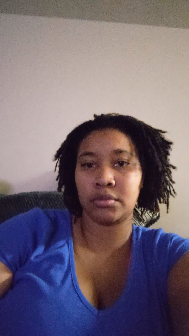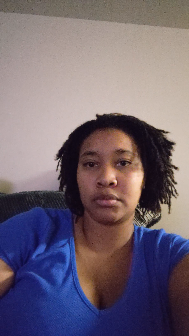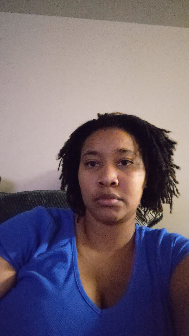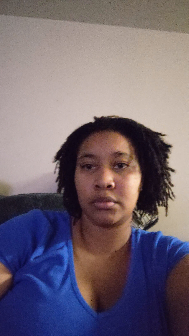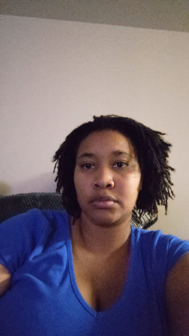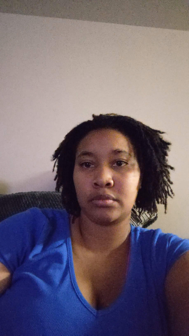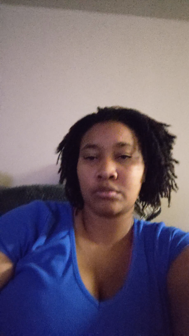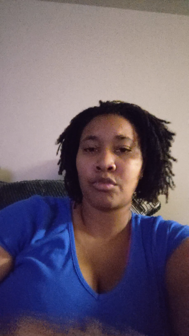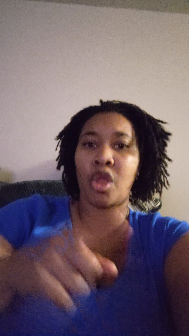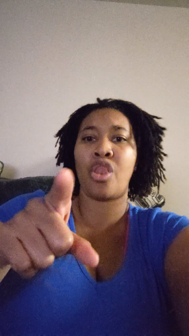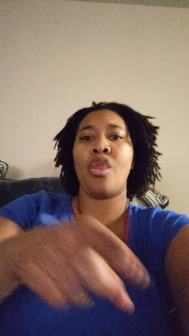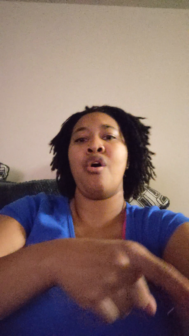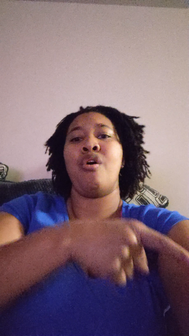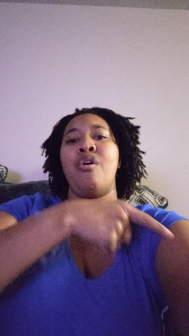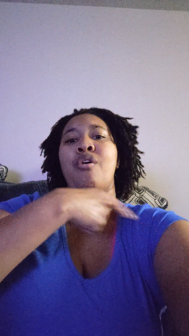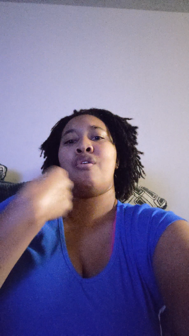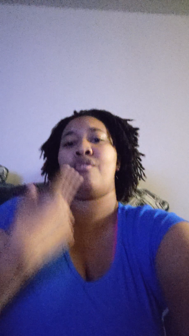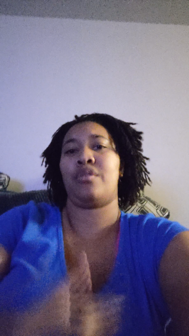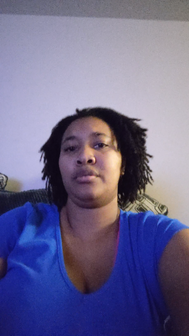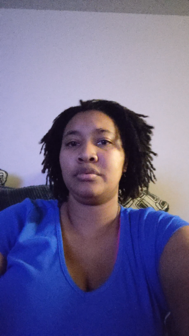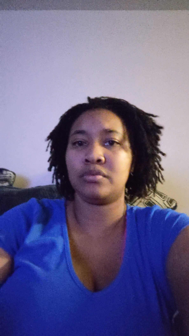long